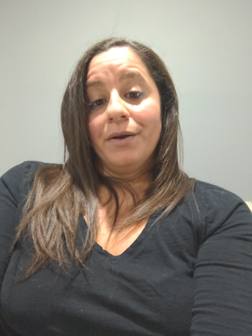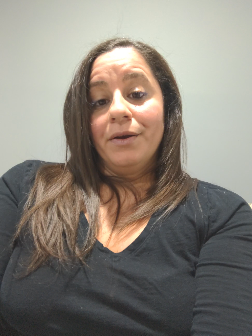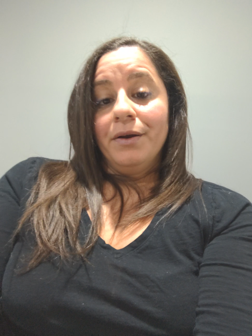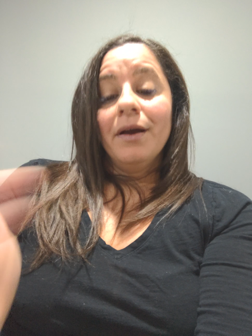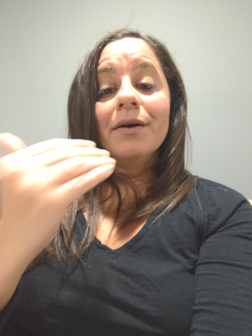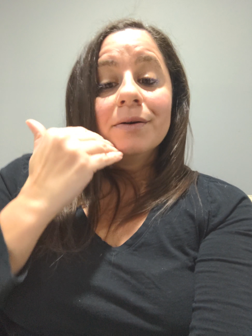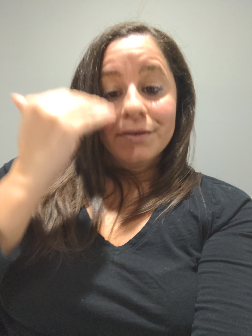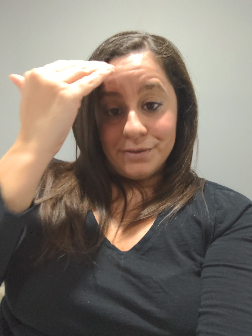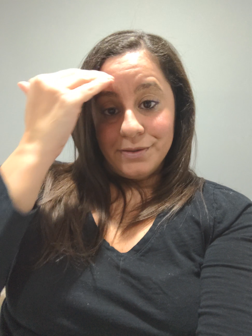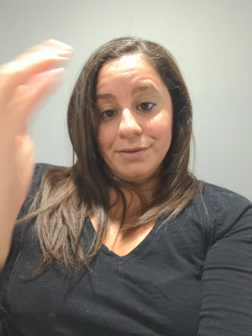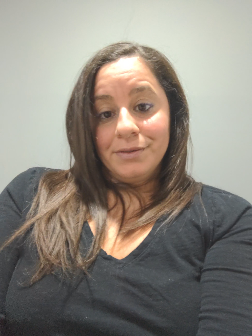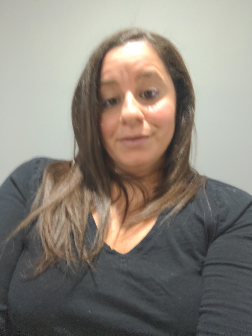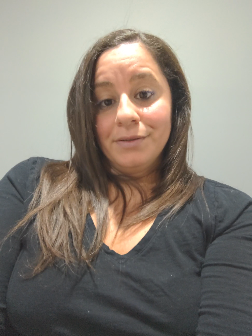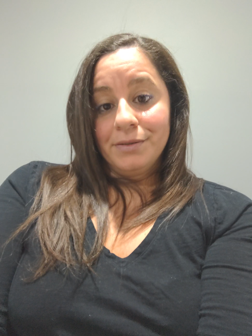head